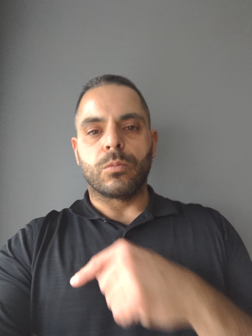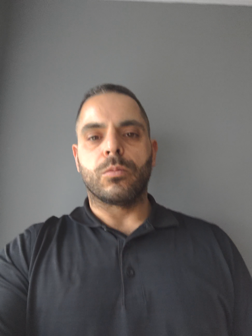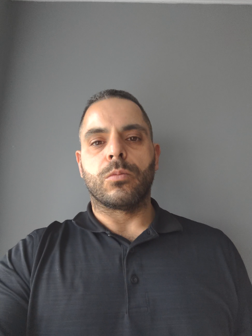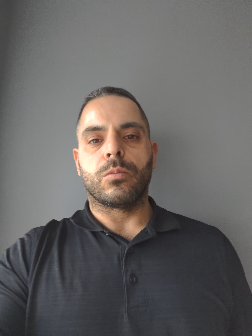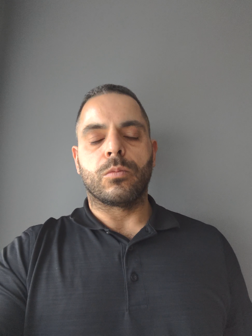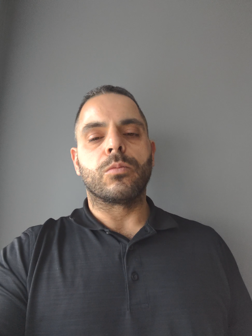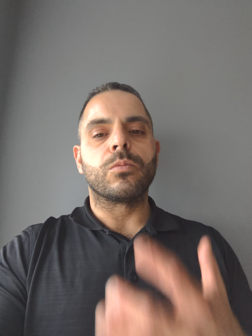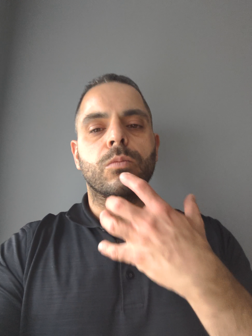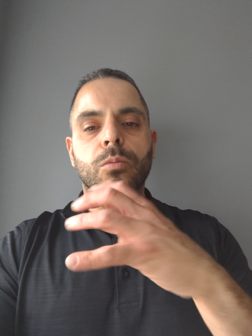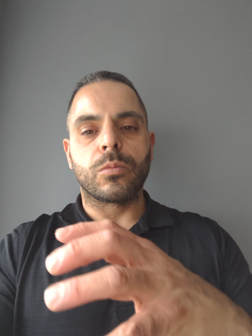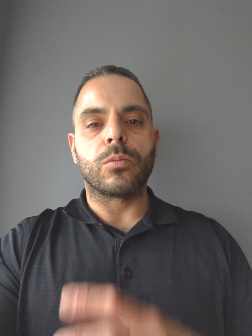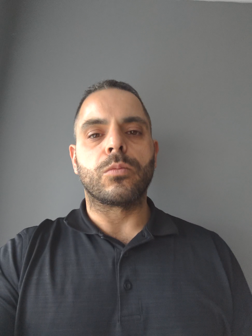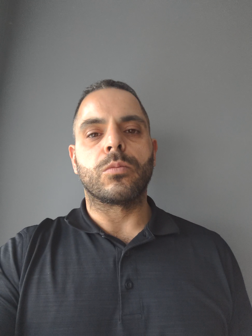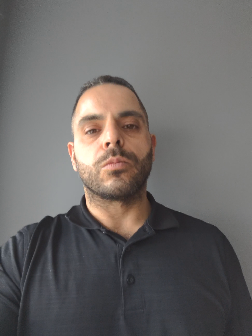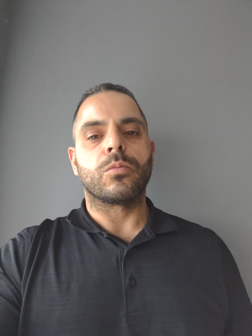hot